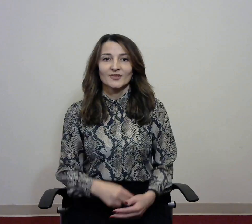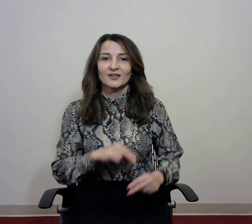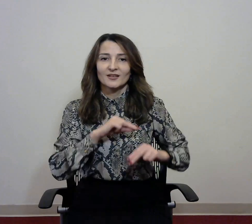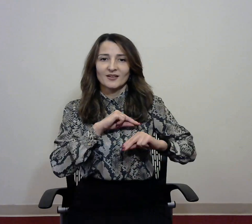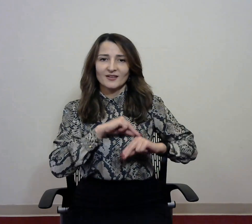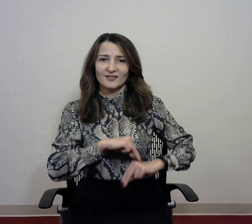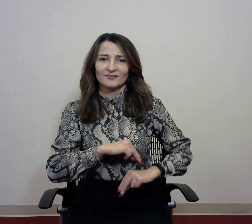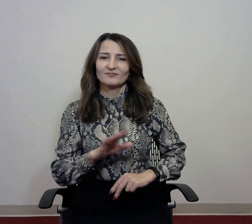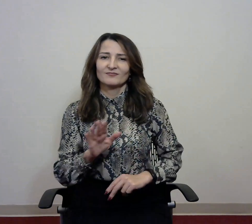zəhmət olmasa